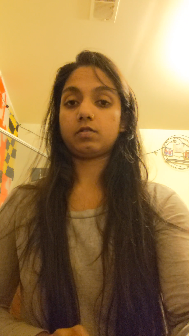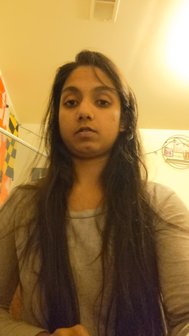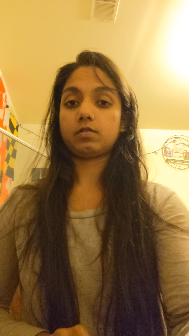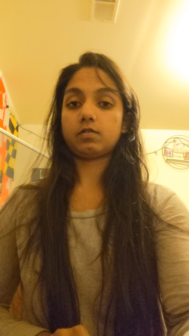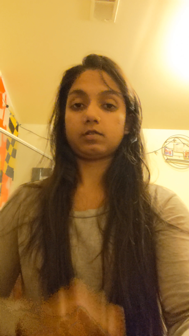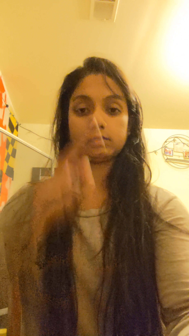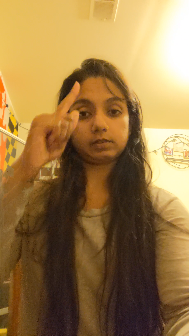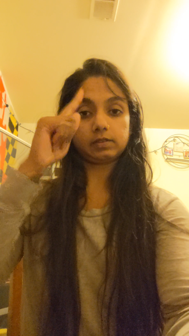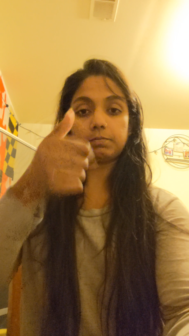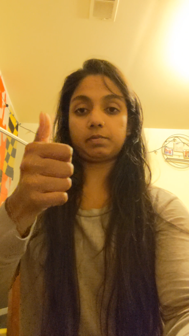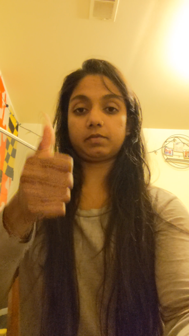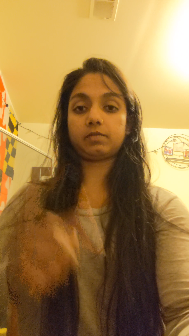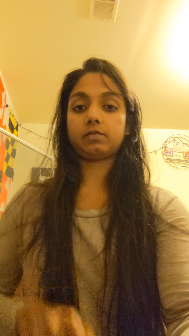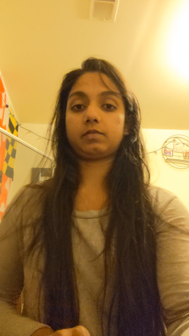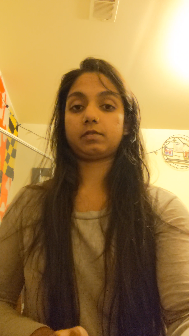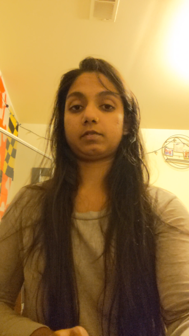dime